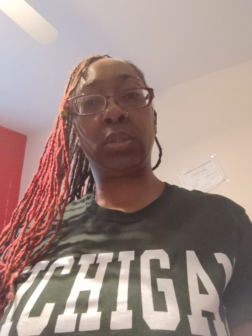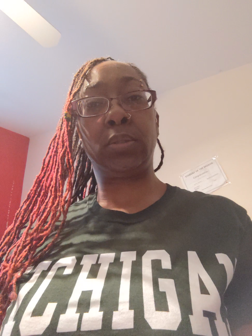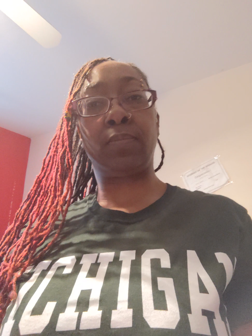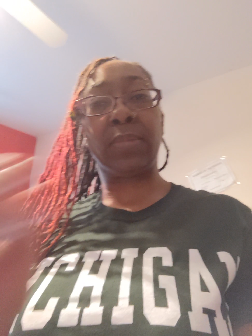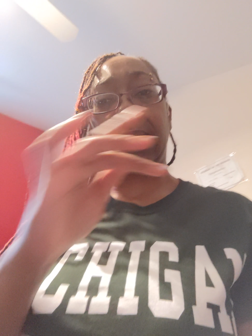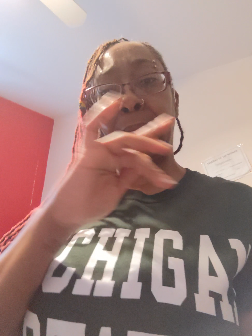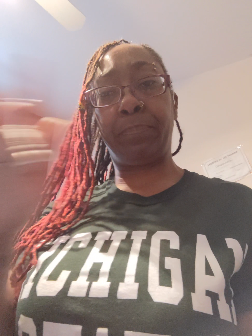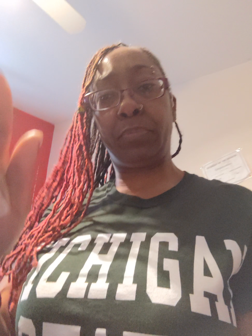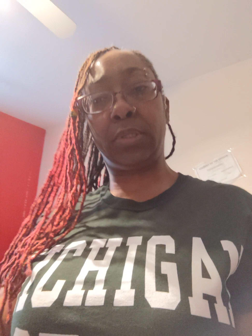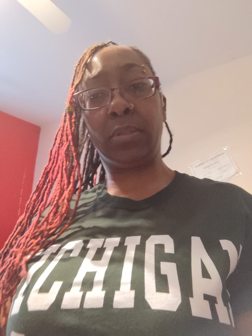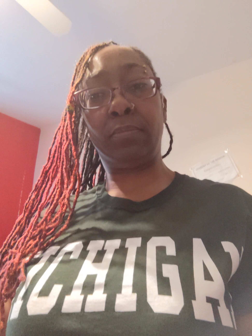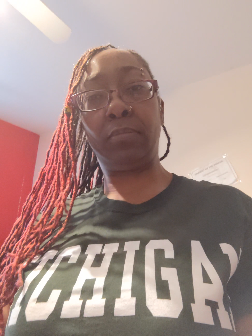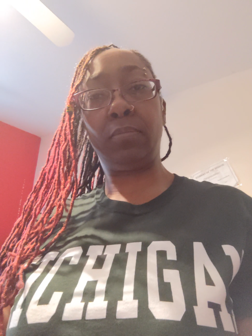empty